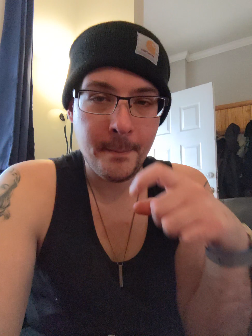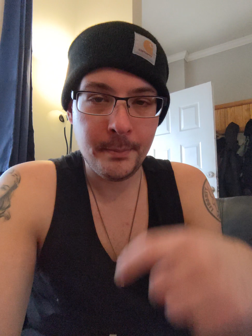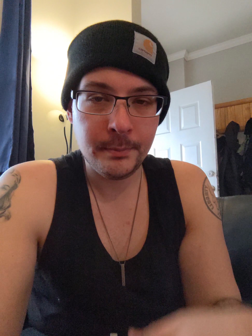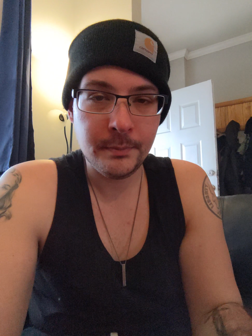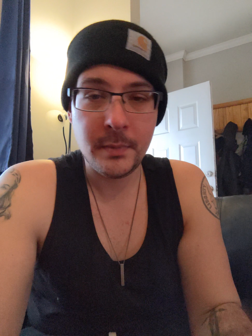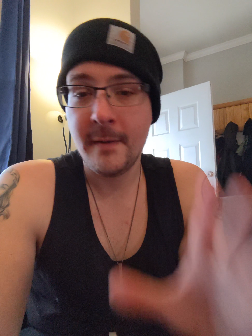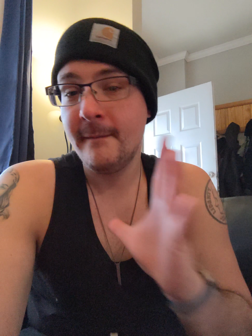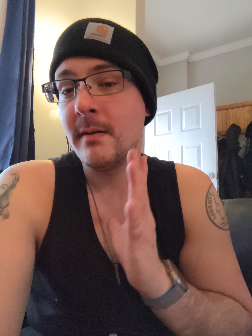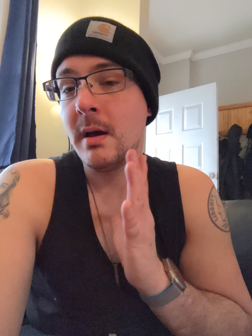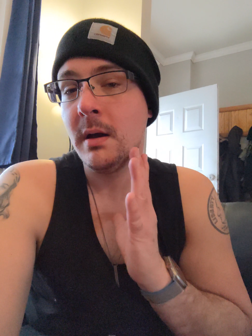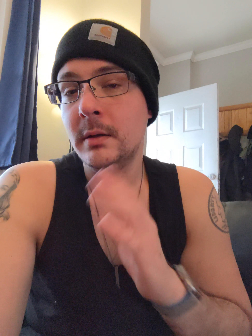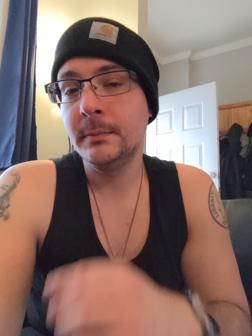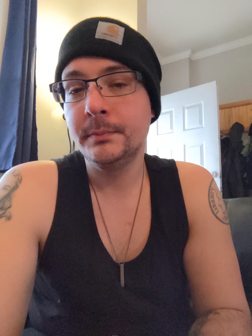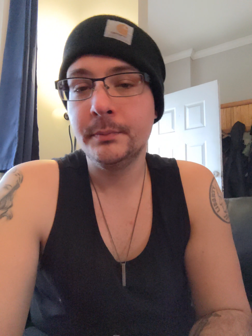fine